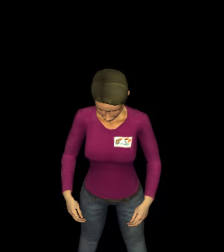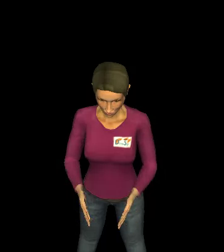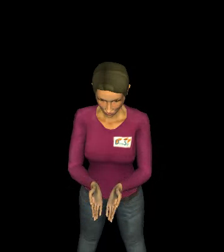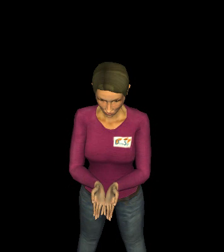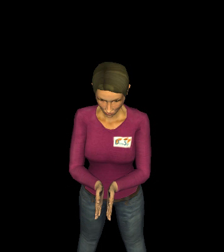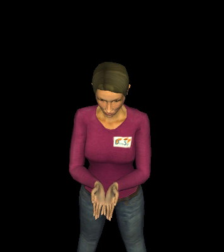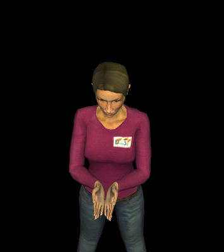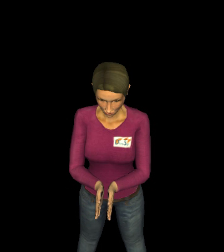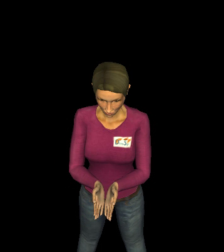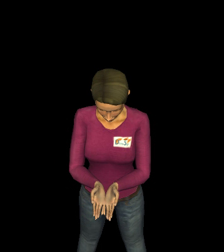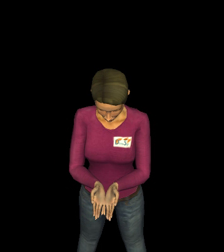كتاب